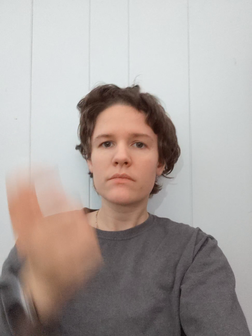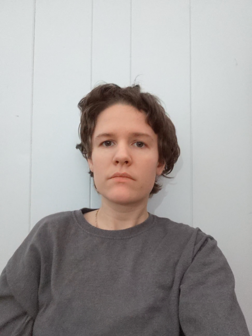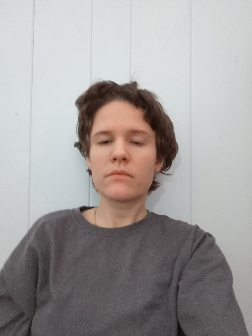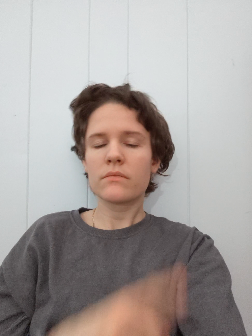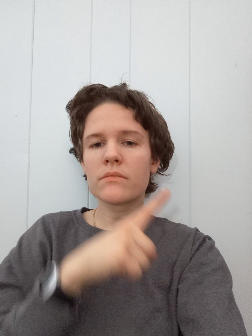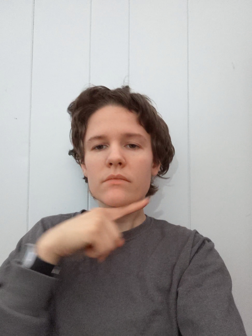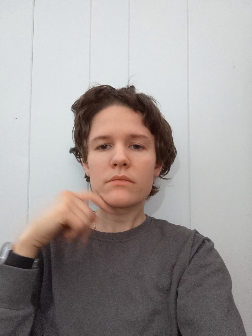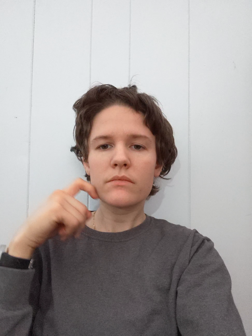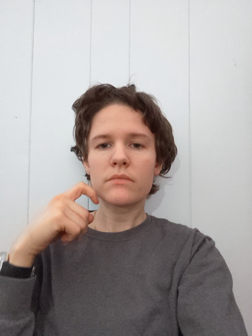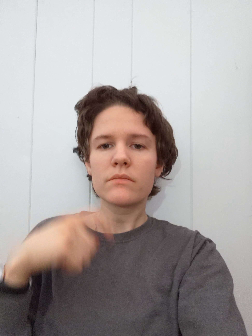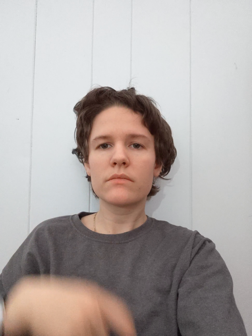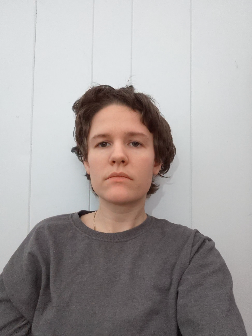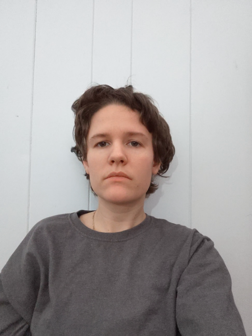dry